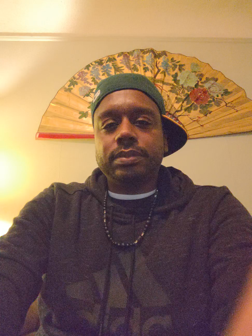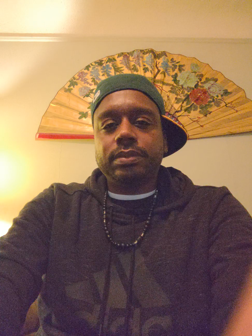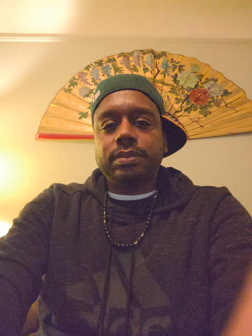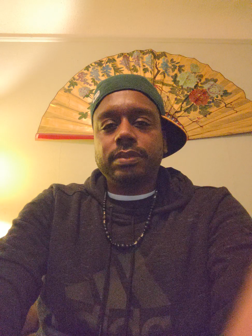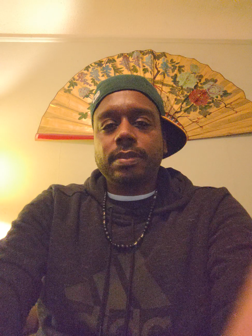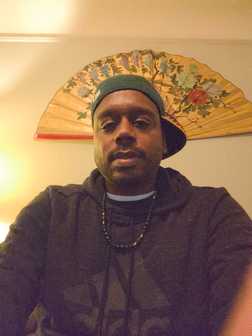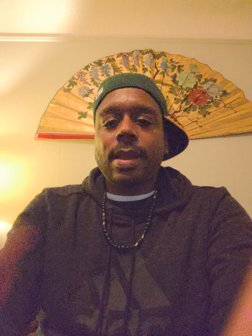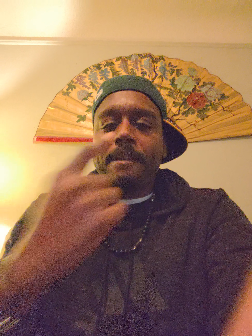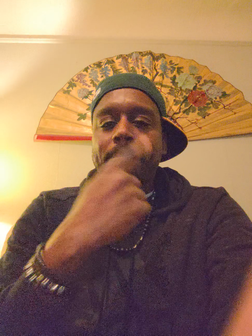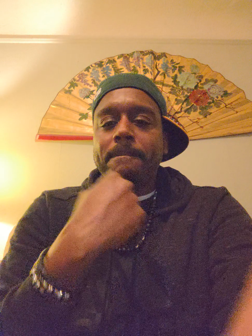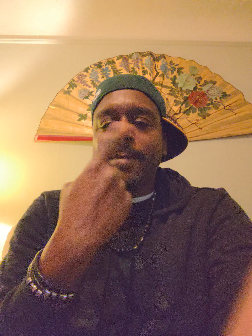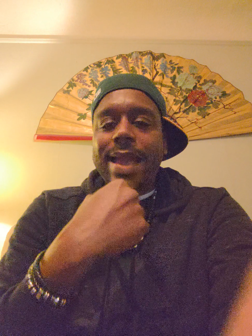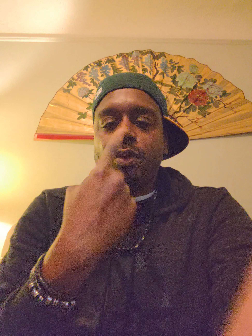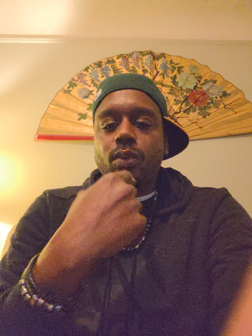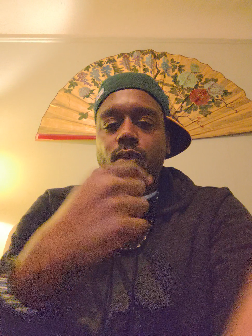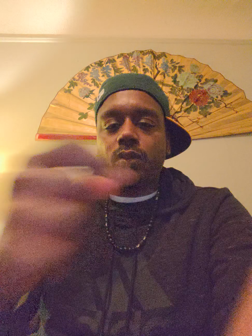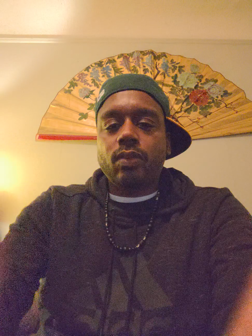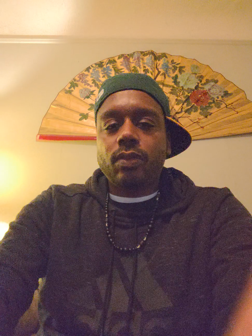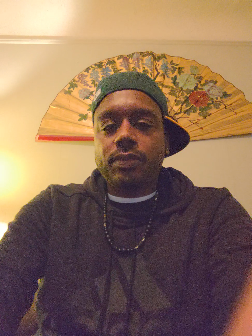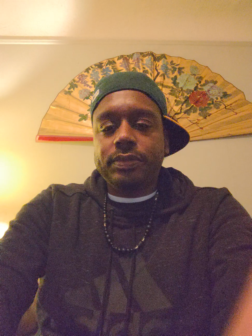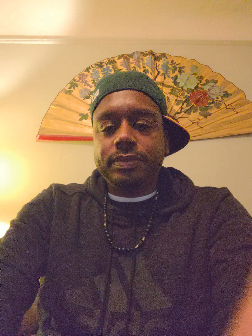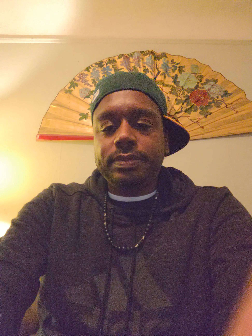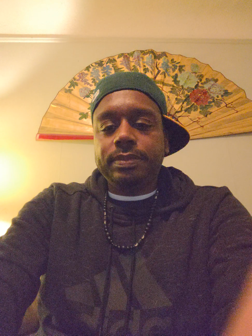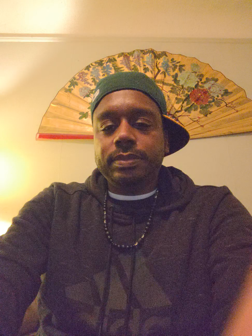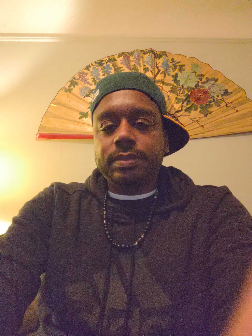mouth